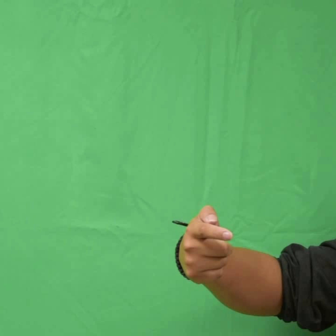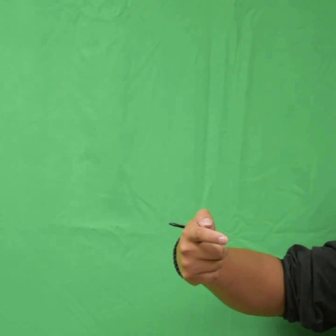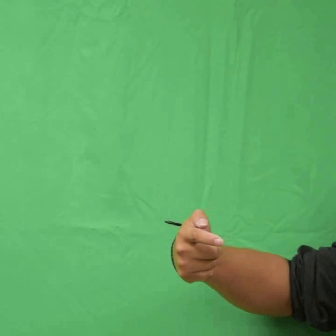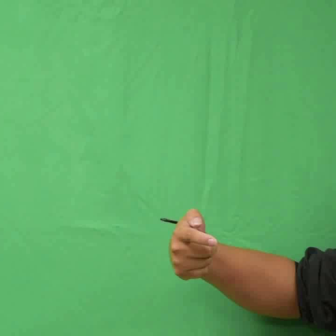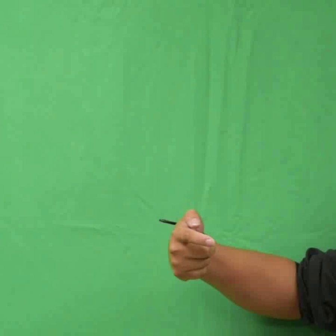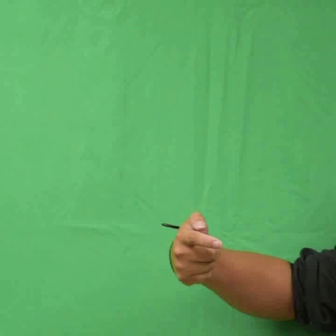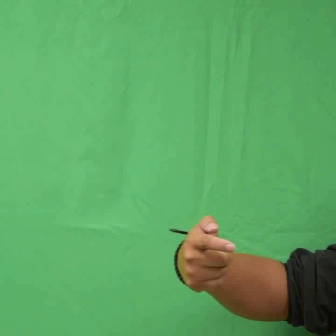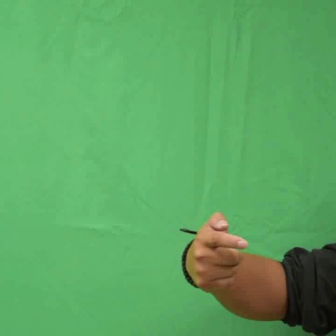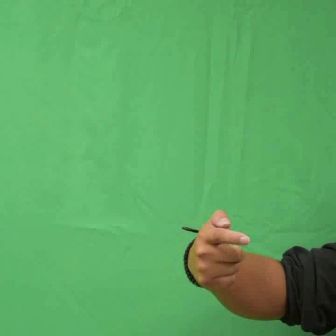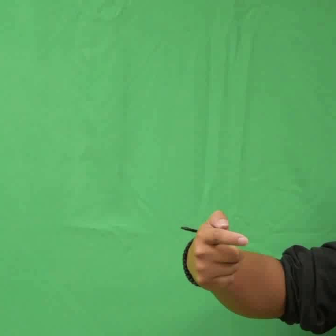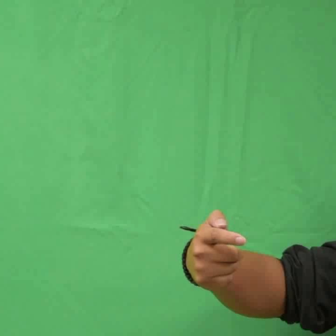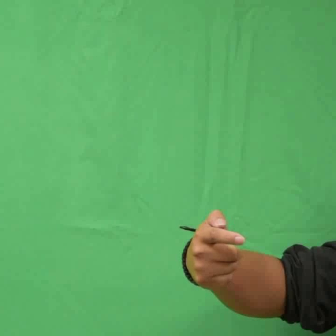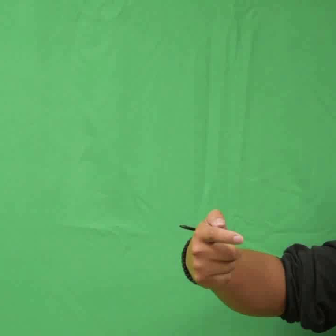X